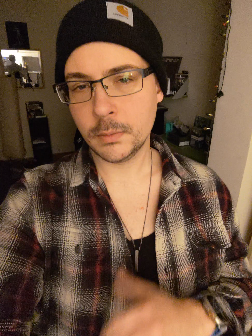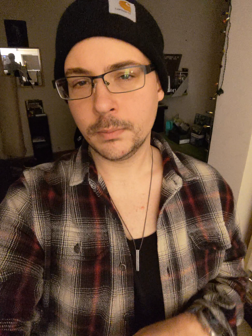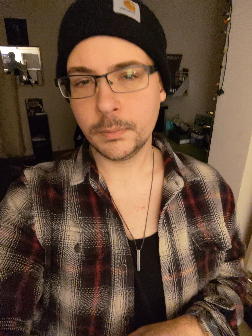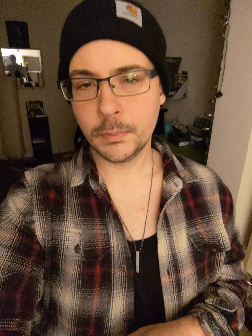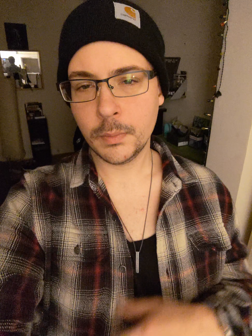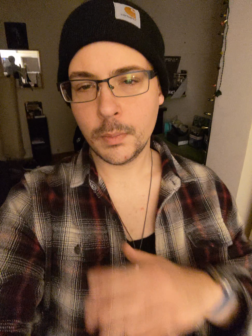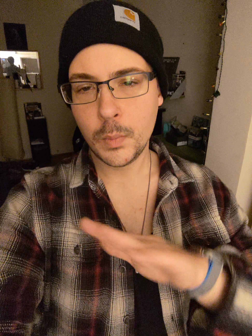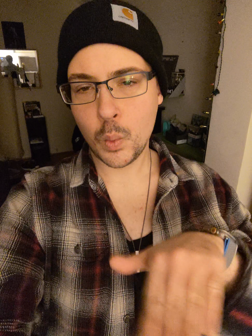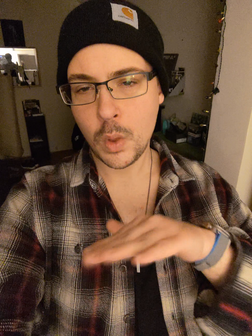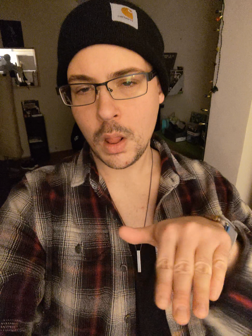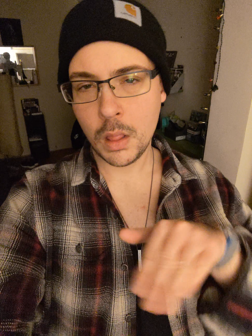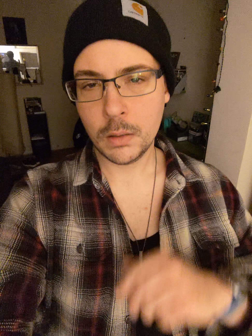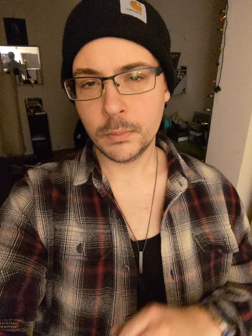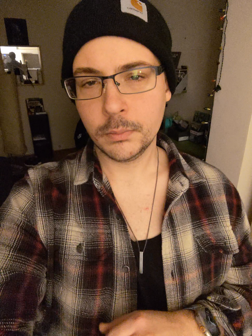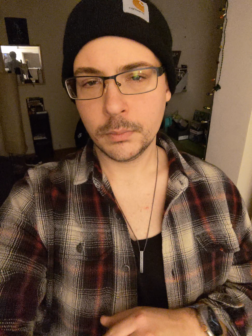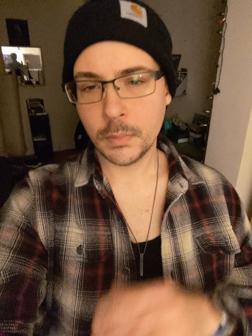pool